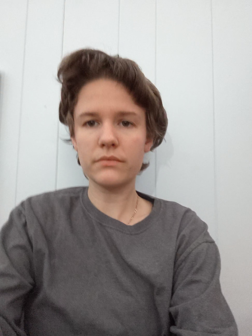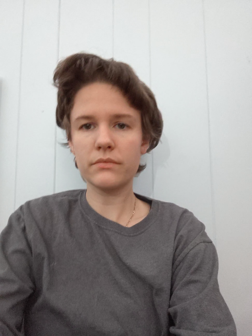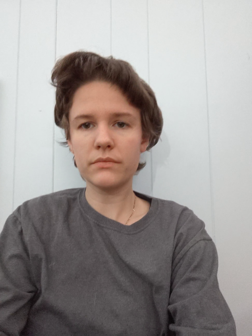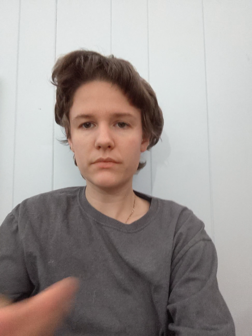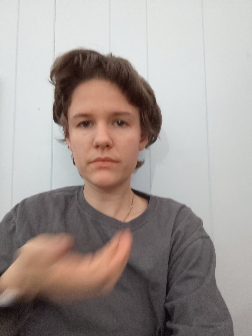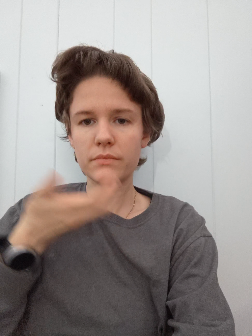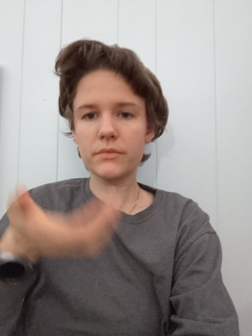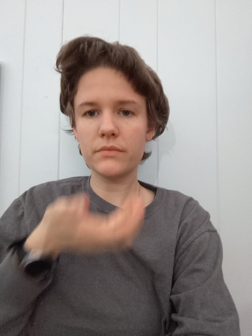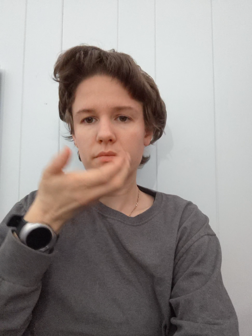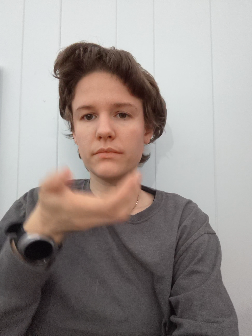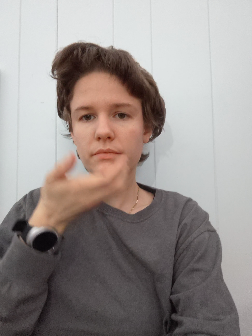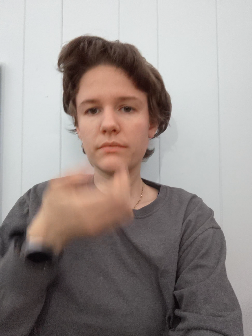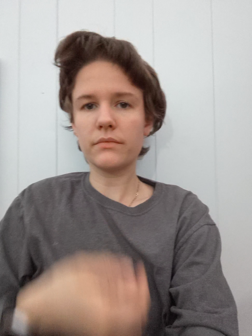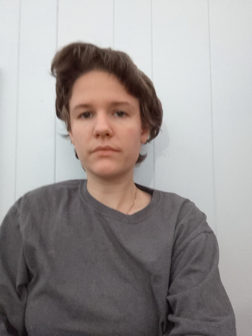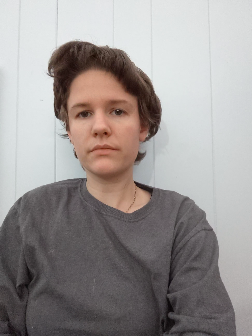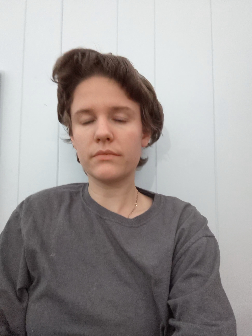cereal